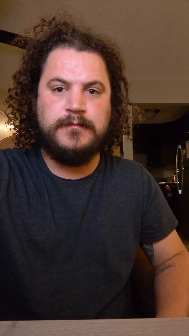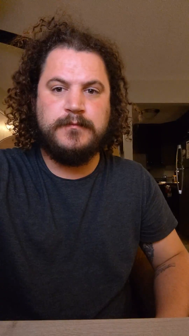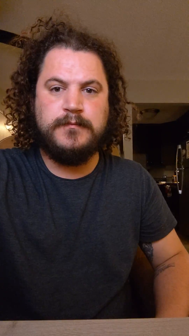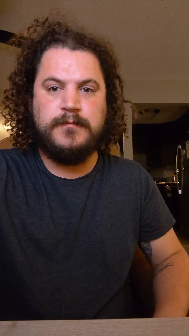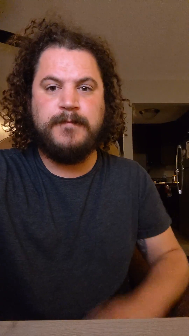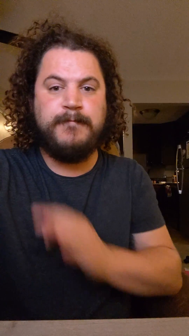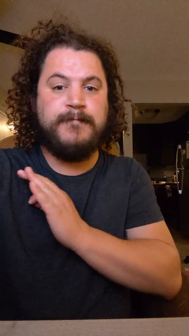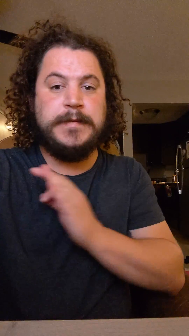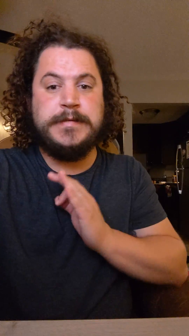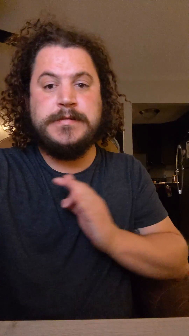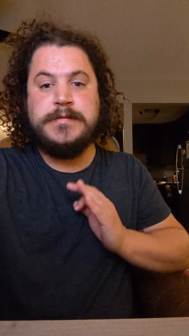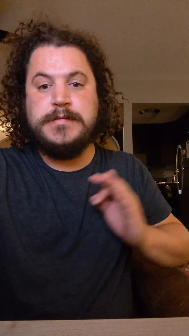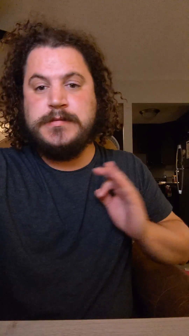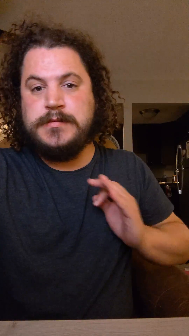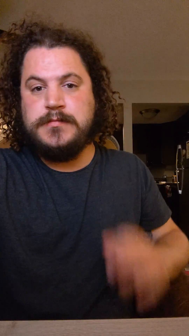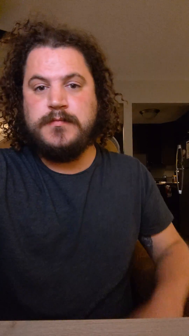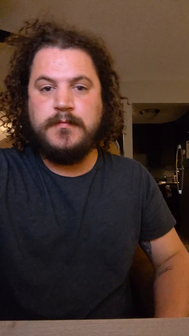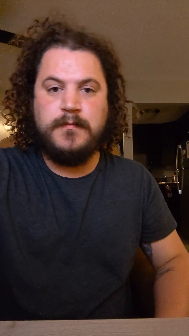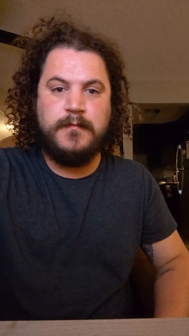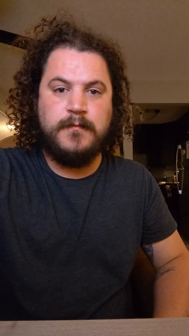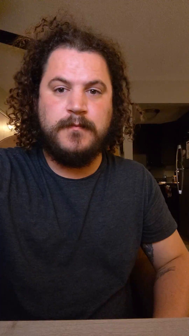beads